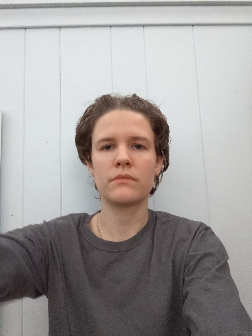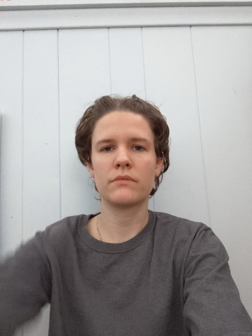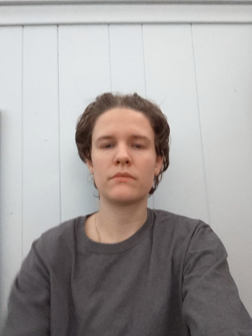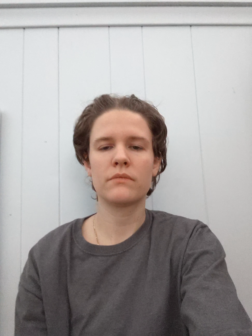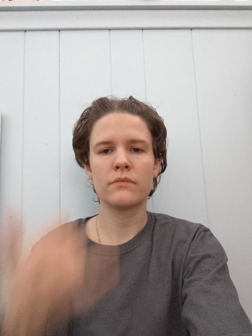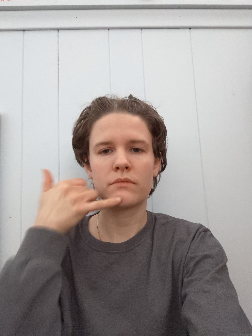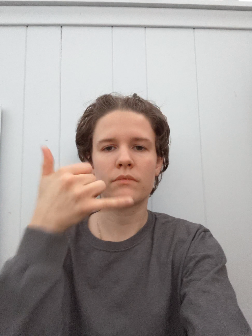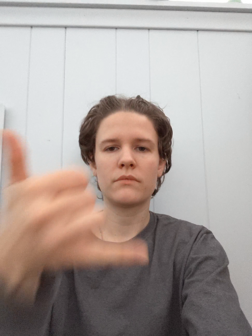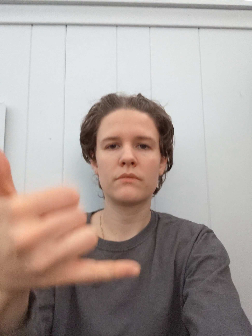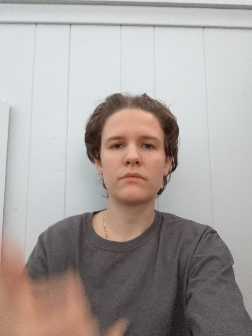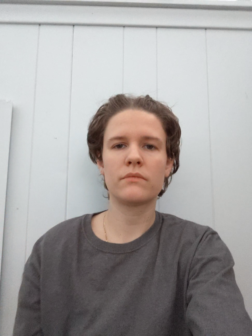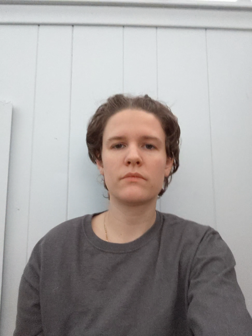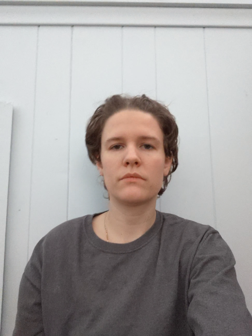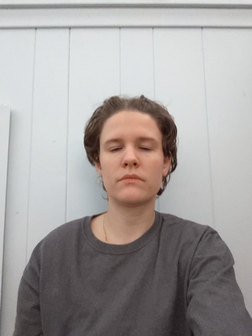call on the phone